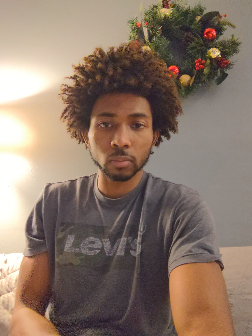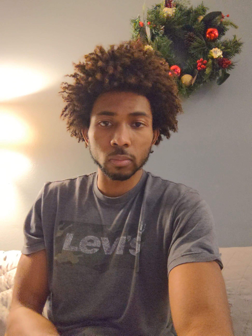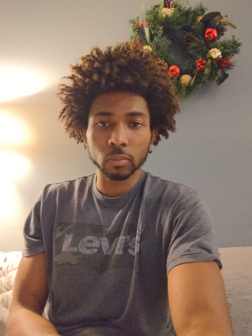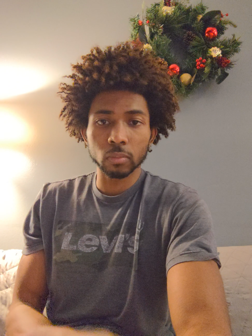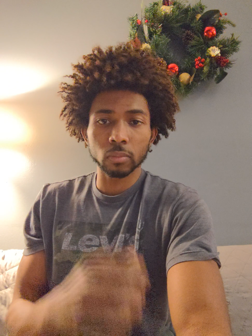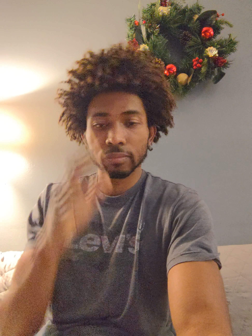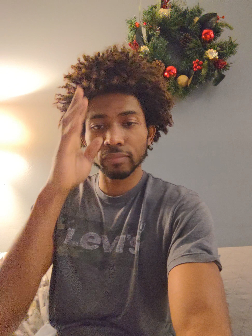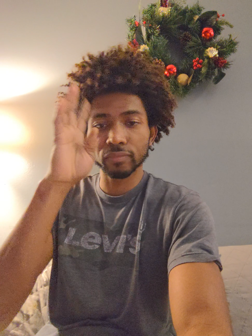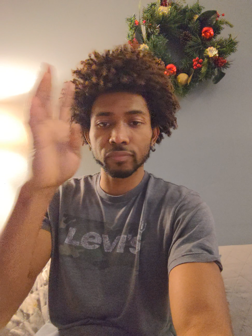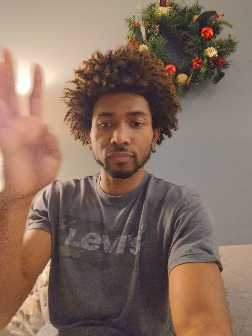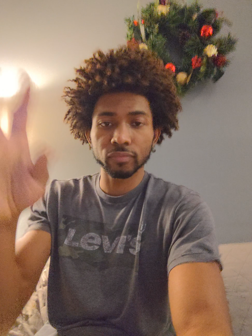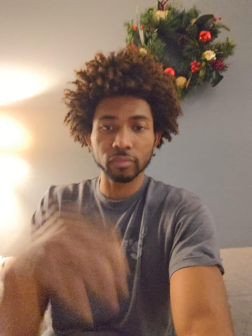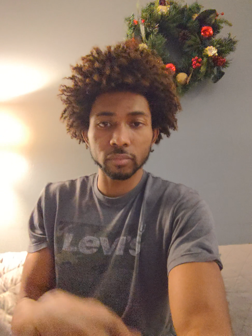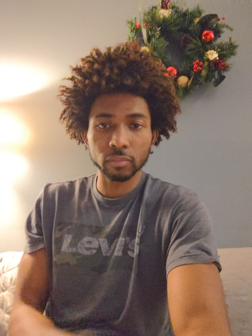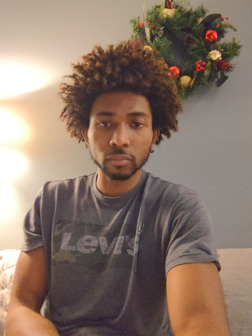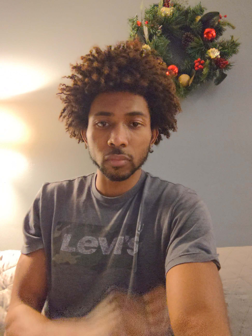pretend